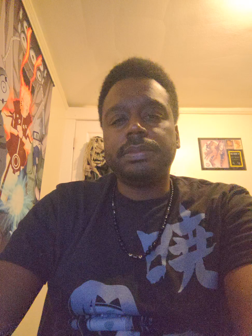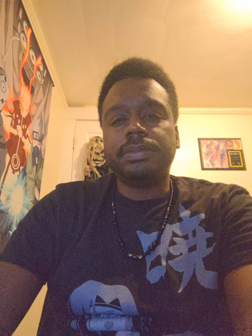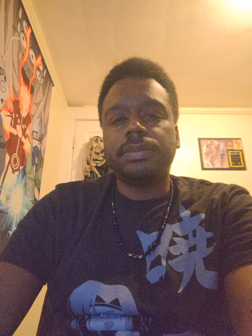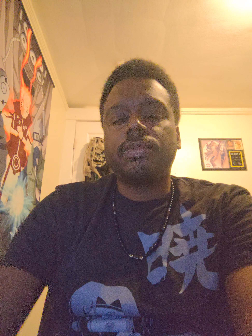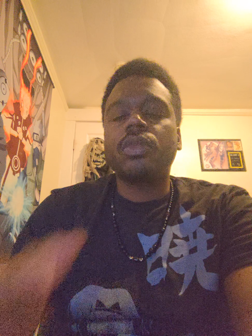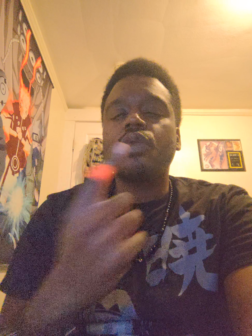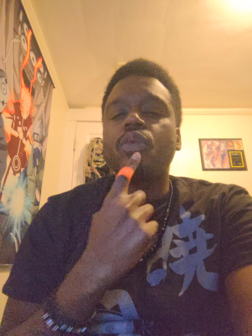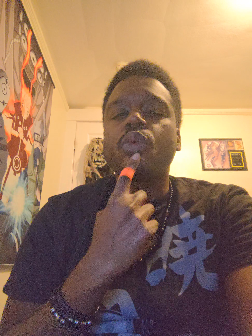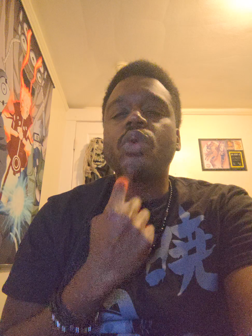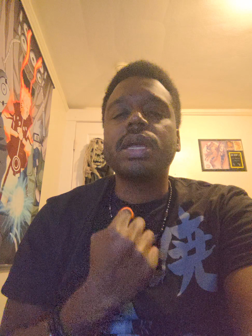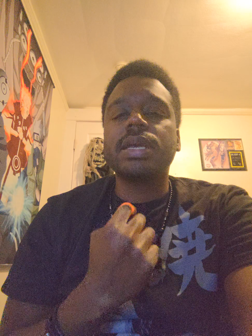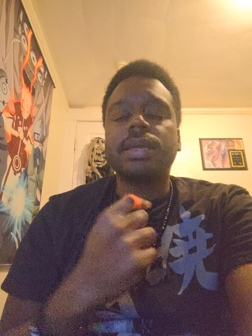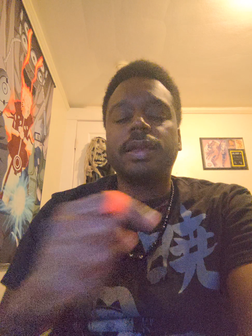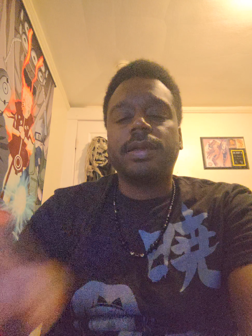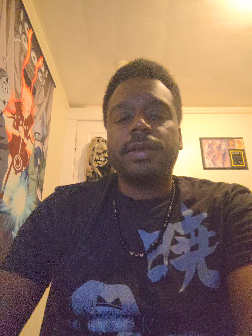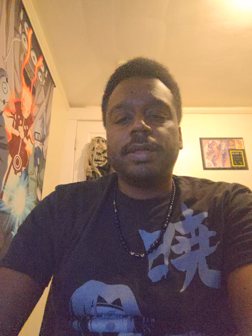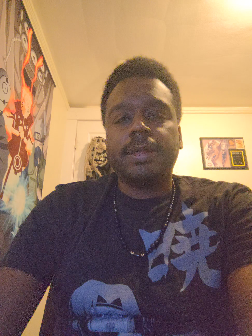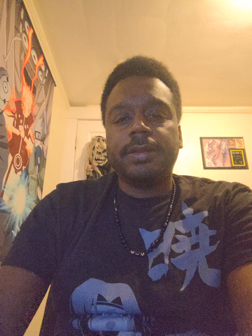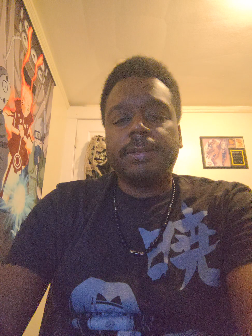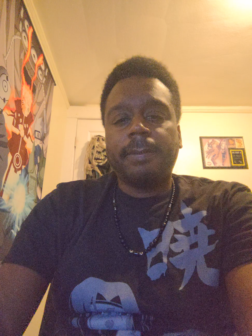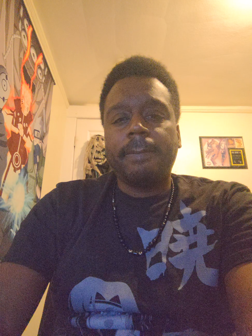red